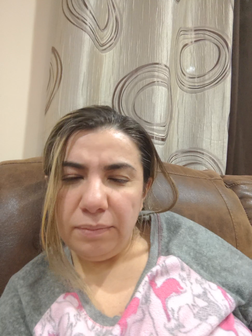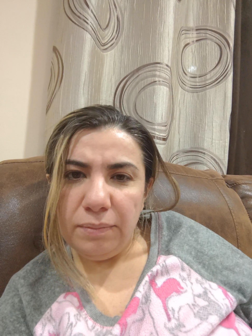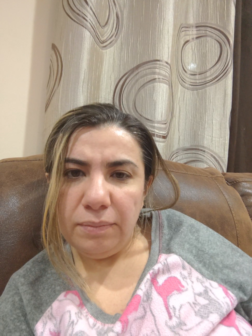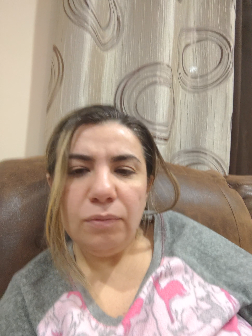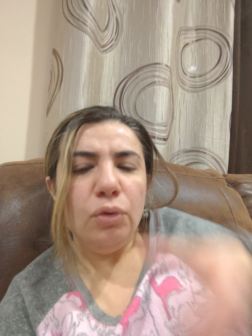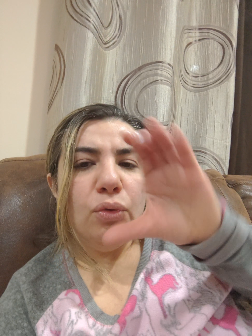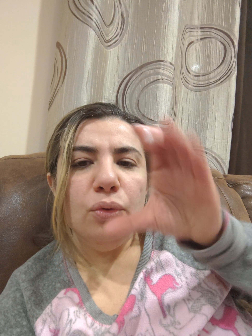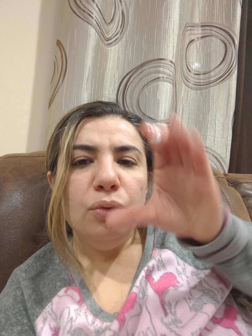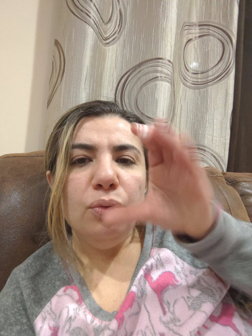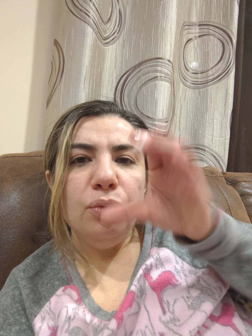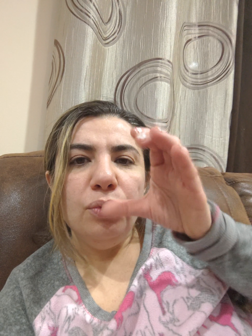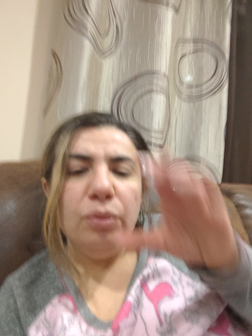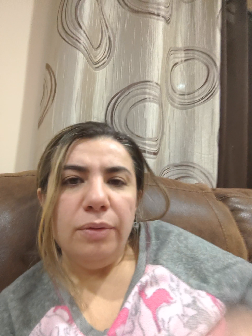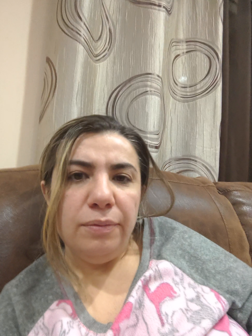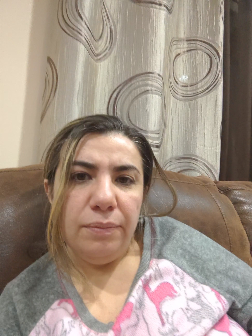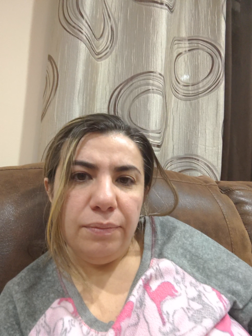drink